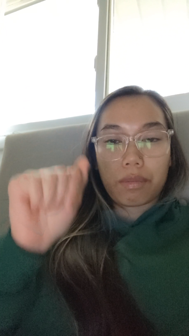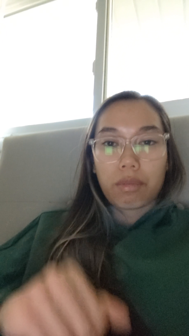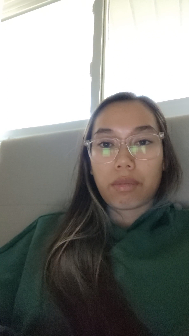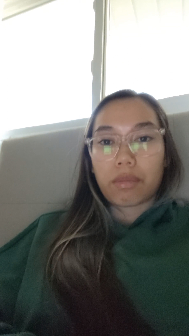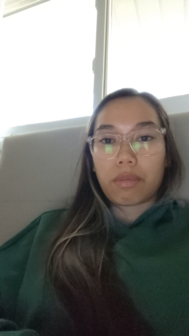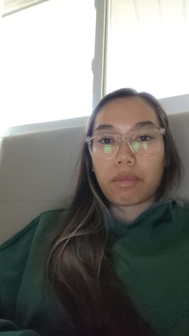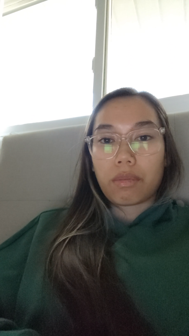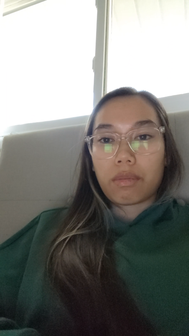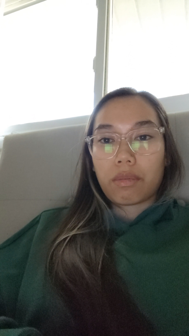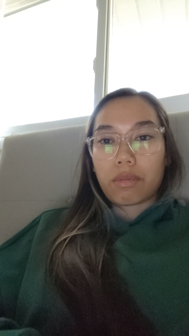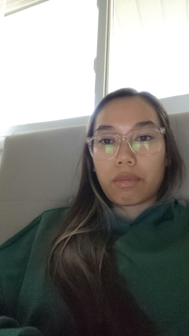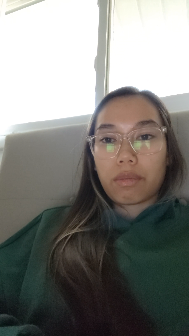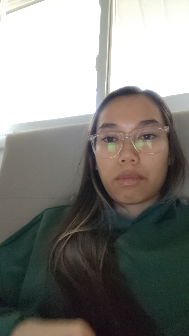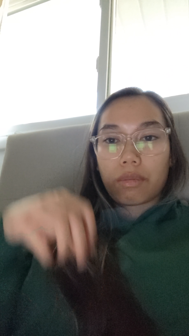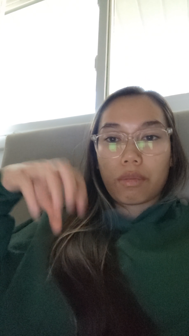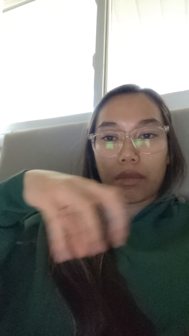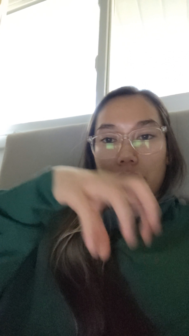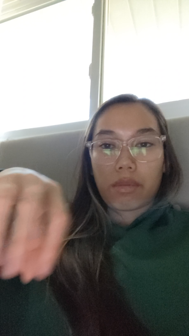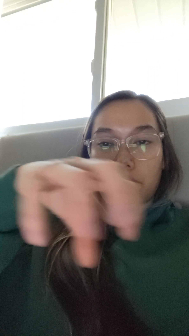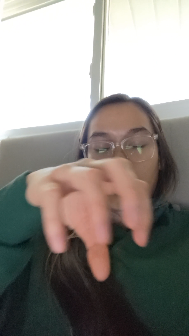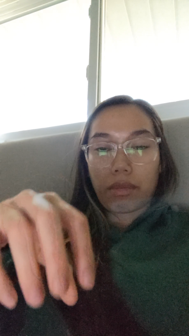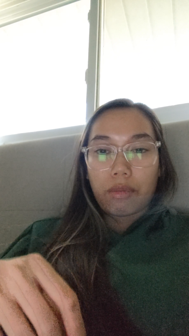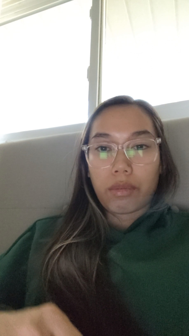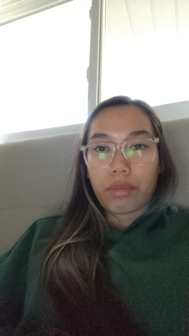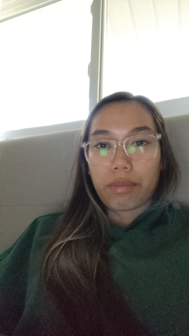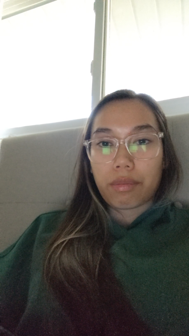block